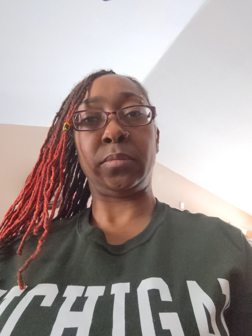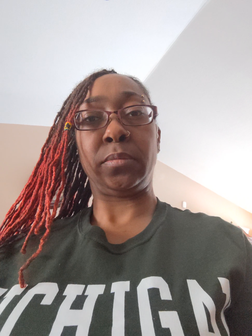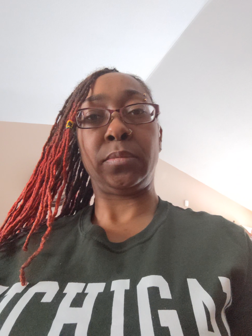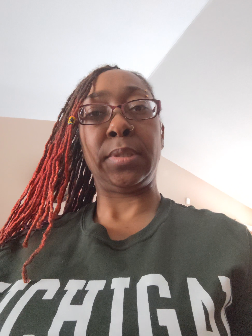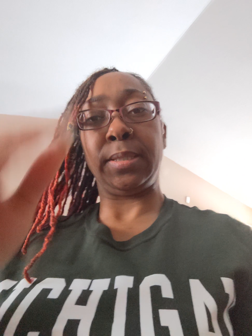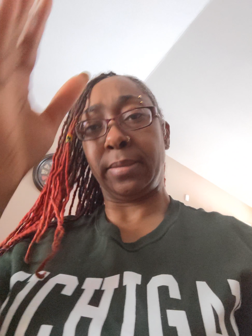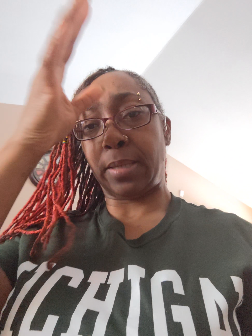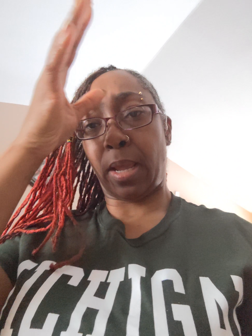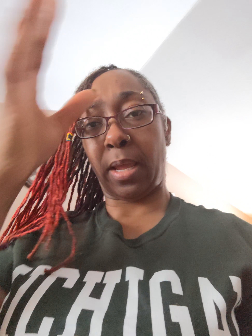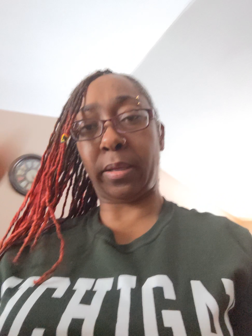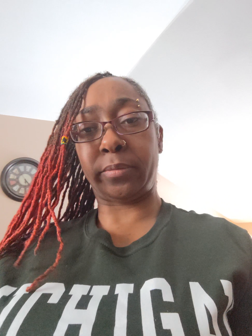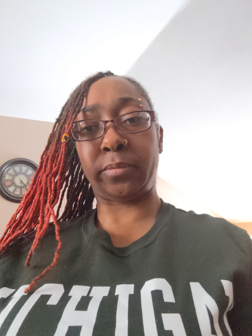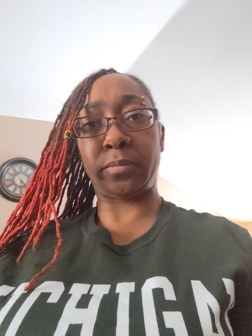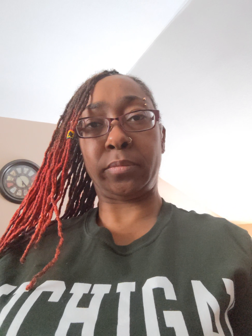dad